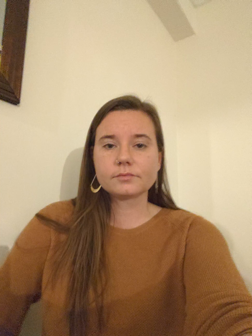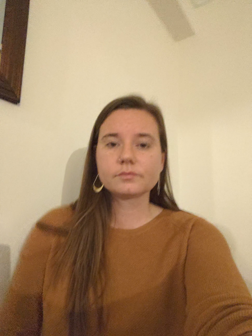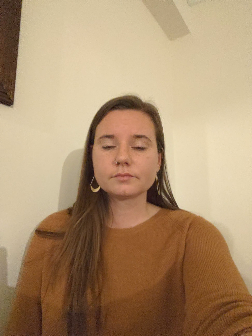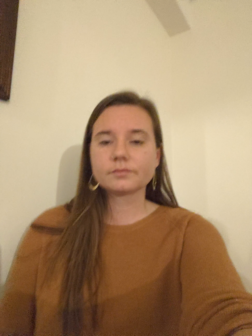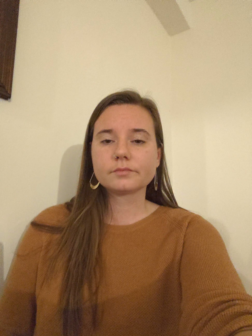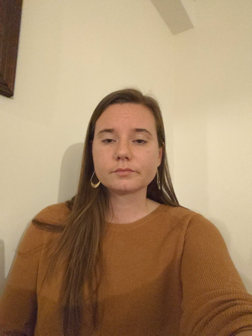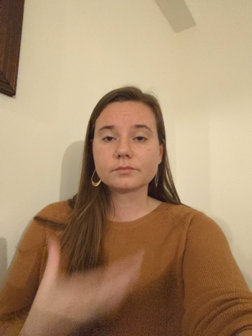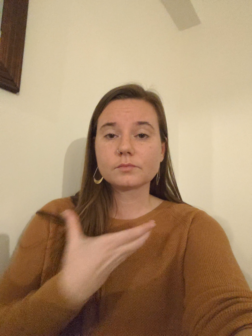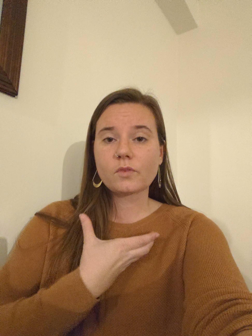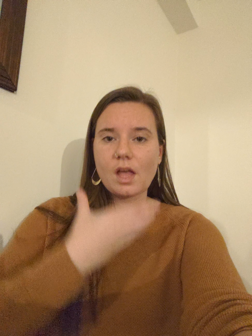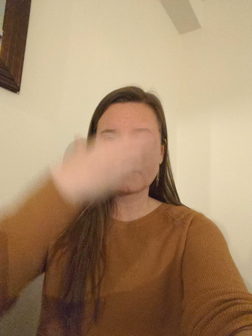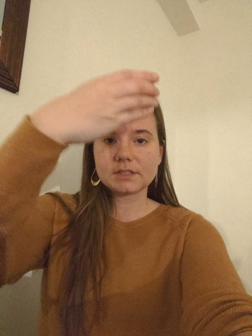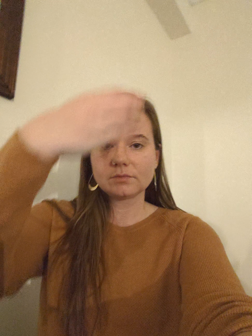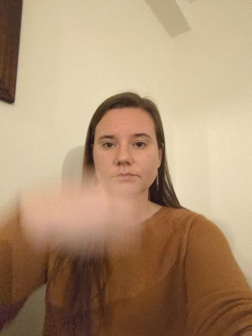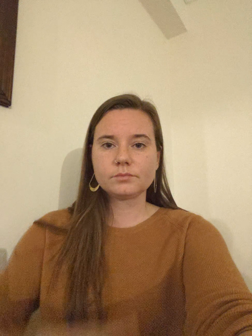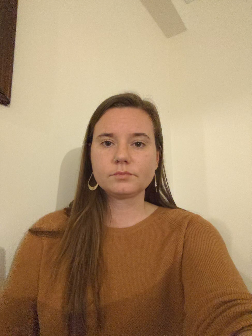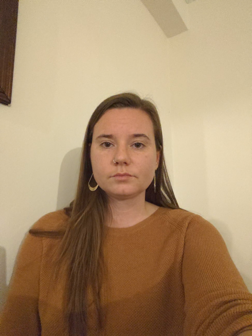giraffe